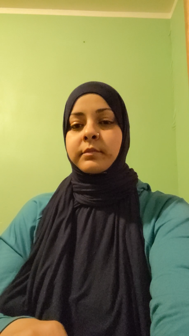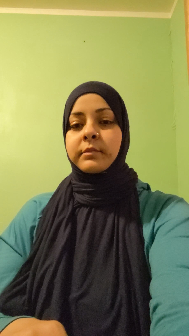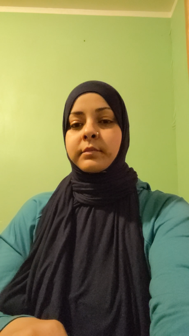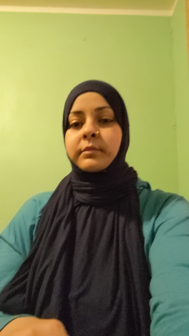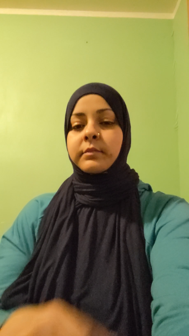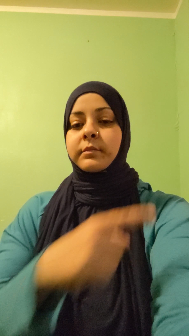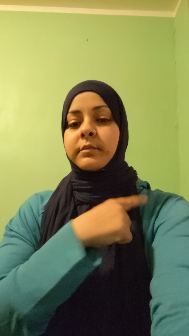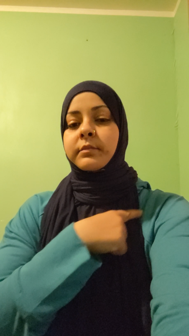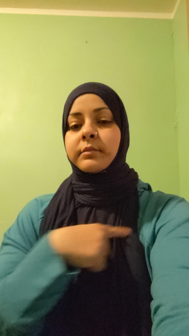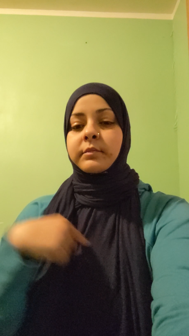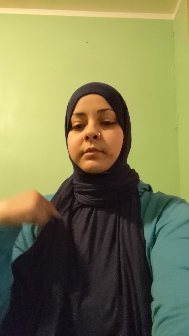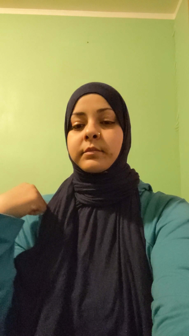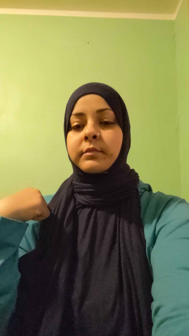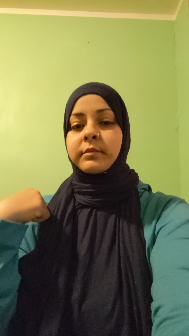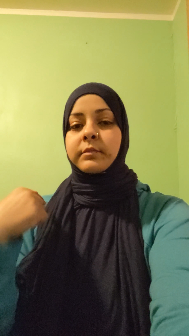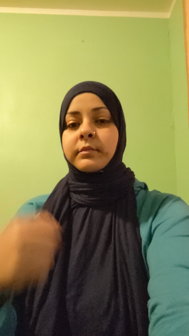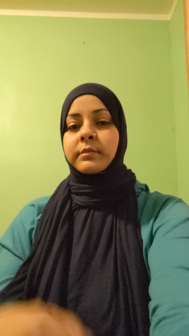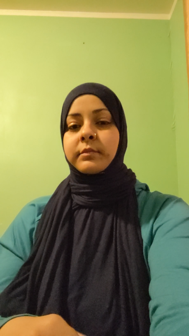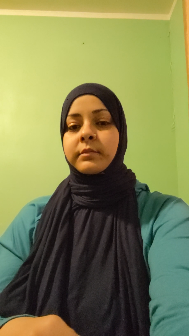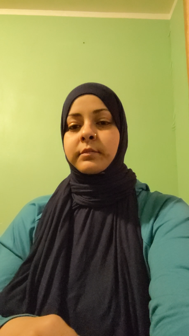necklace